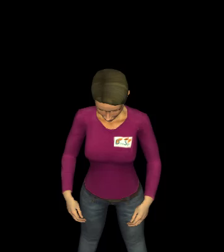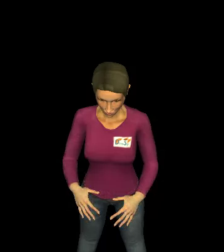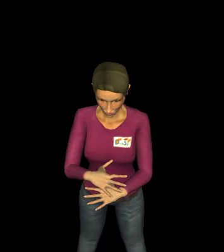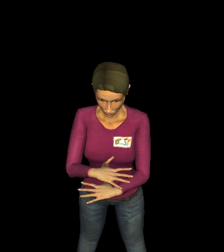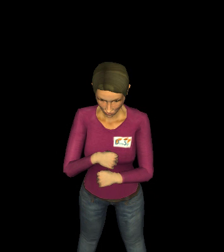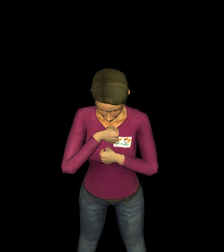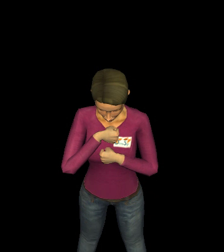يعترف